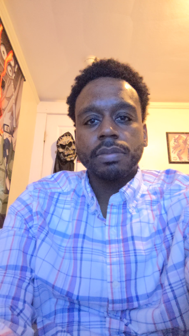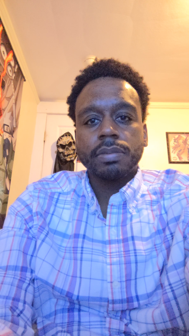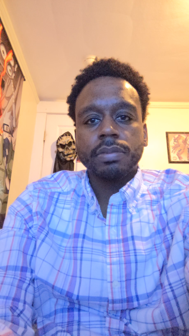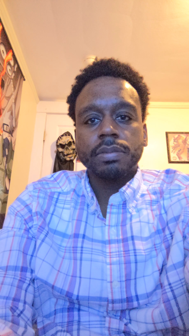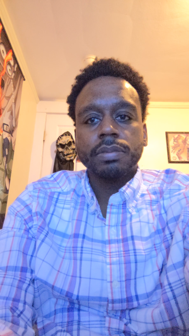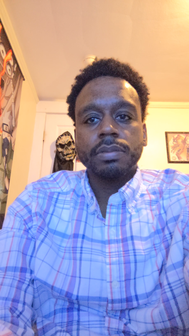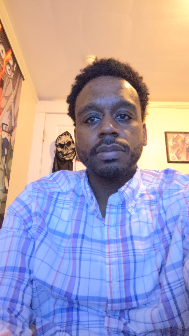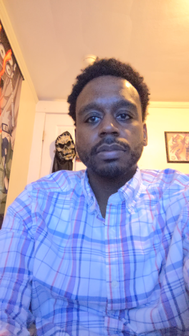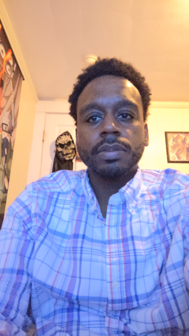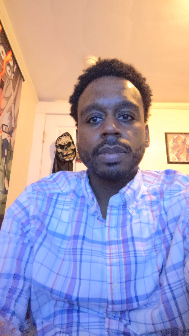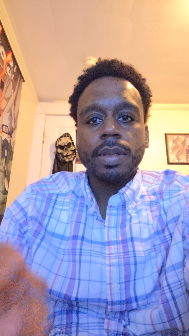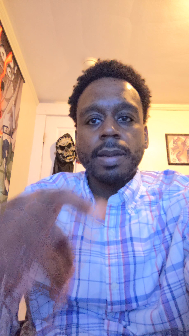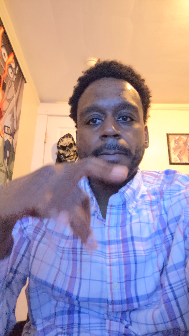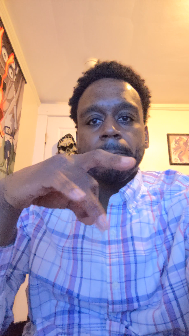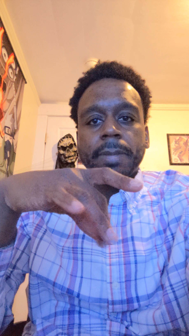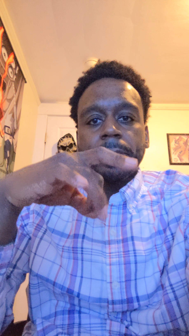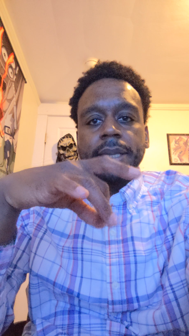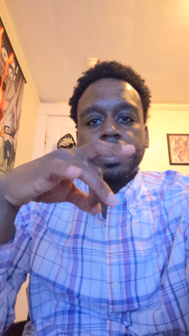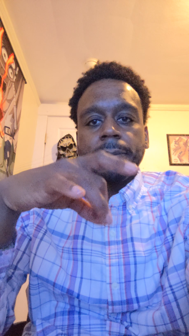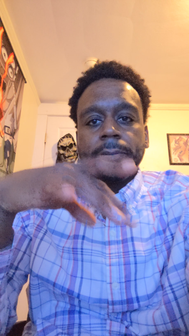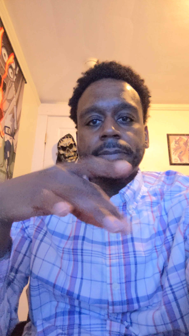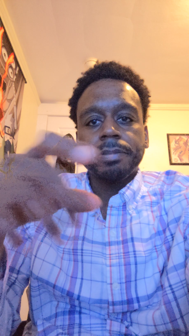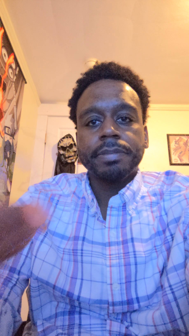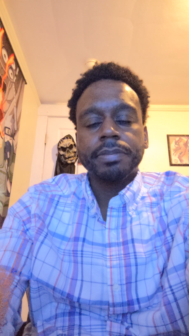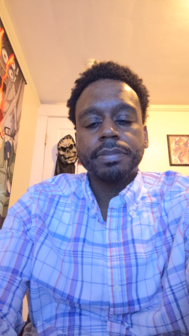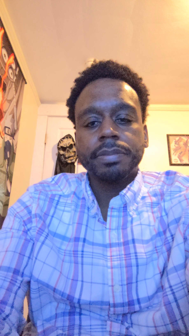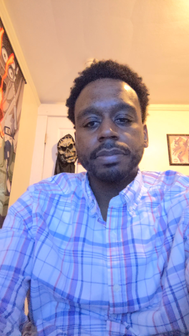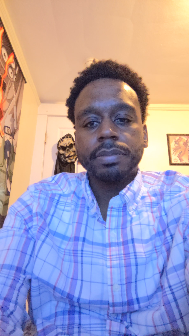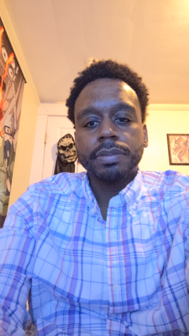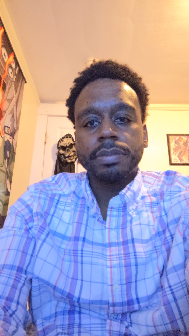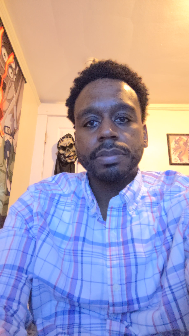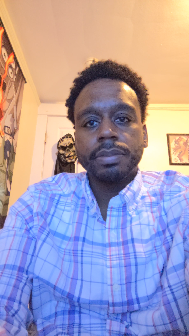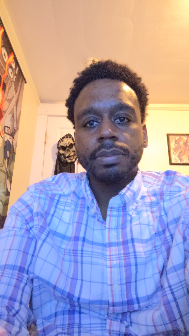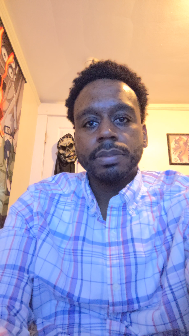pumpkin